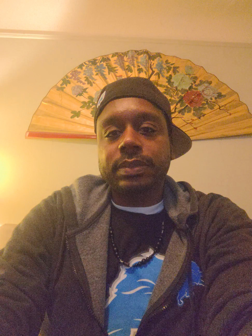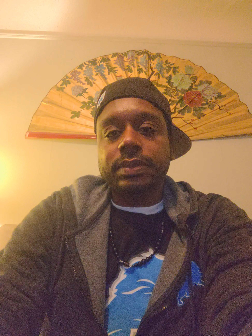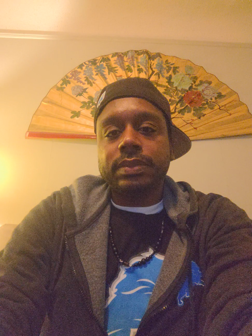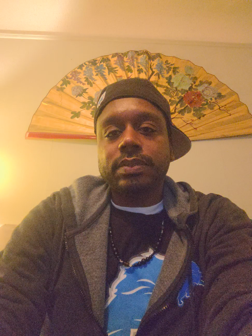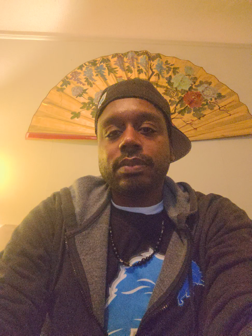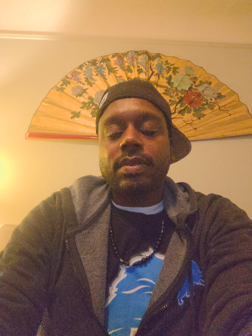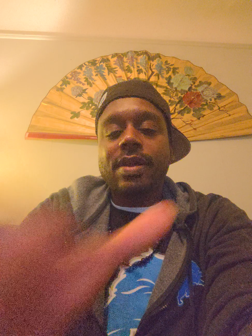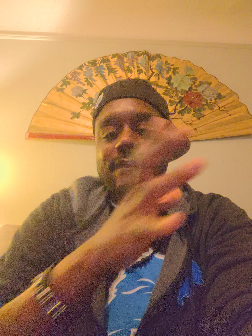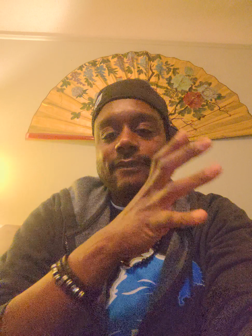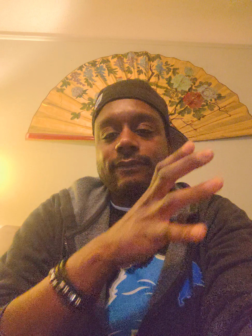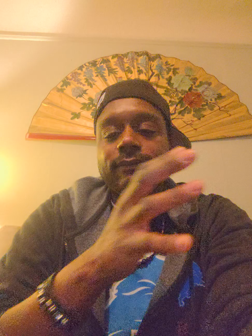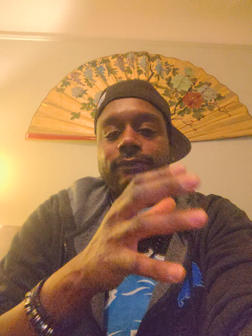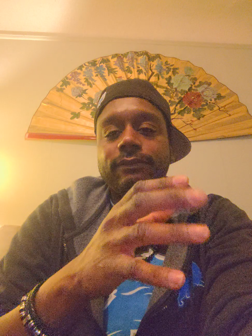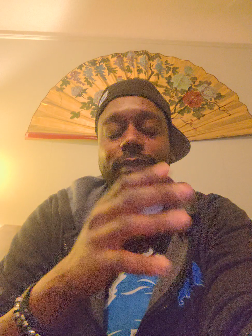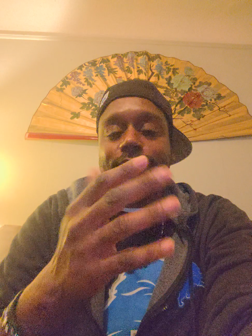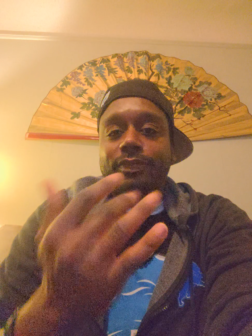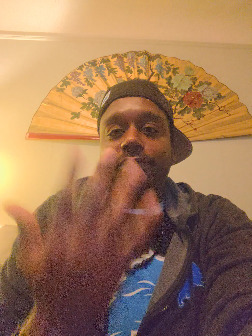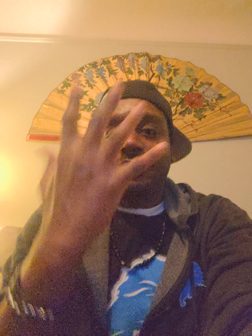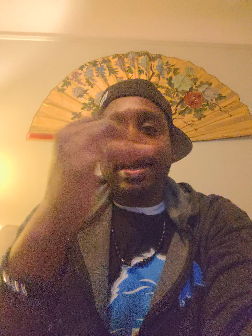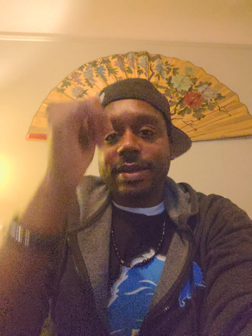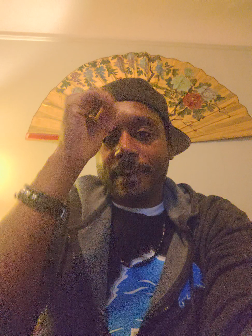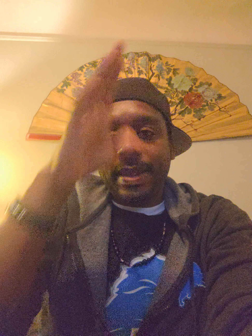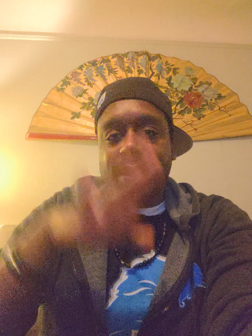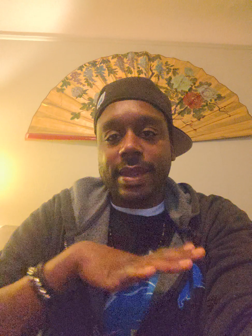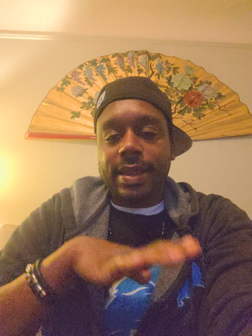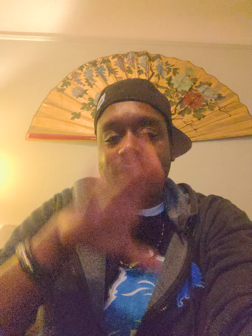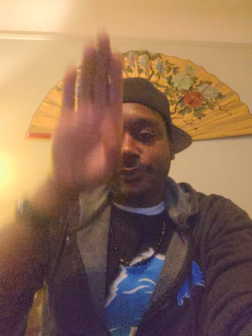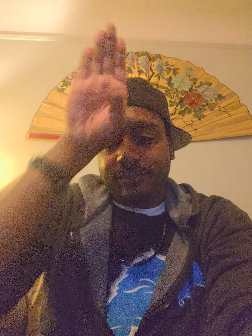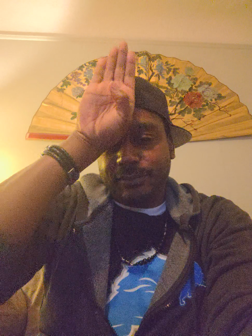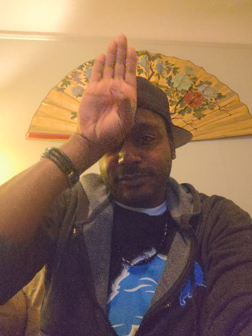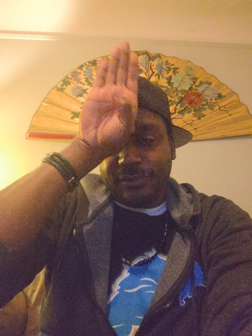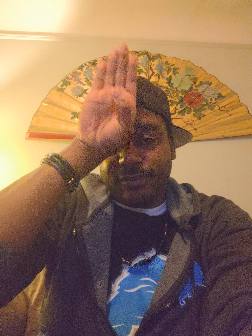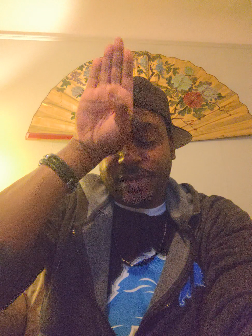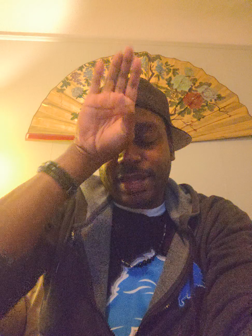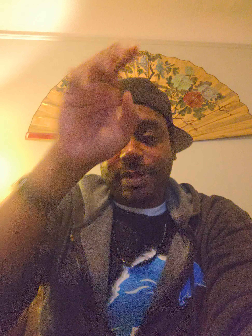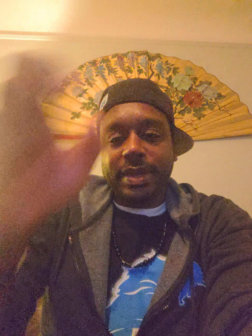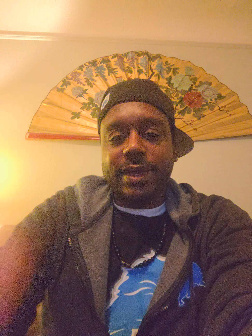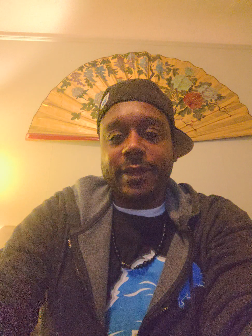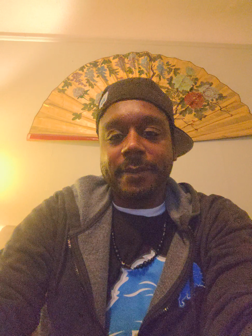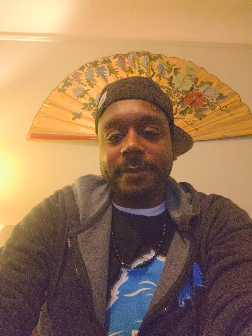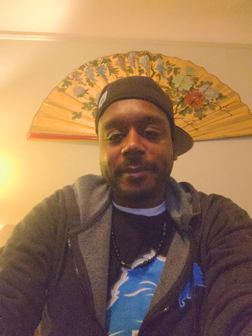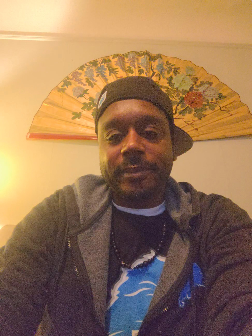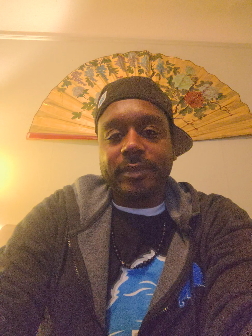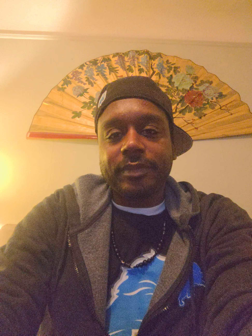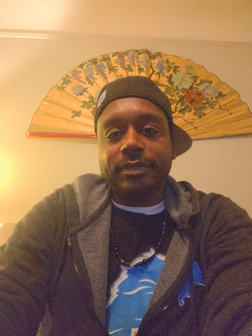fireman